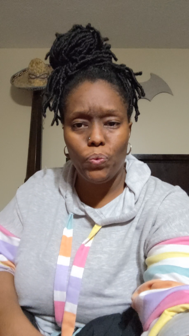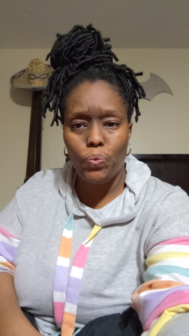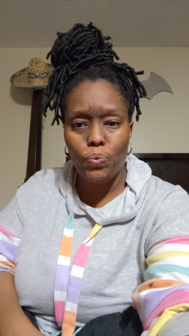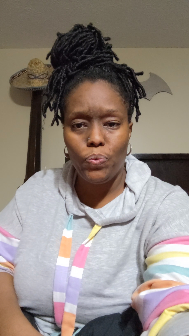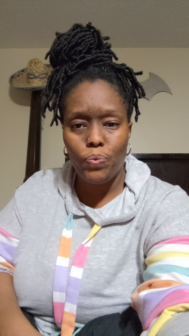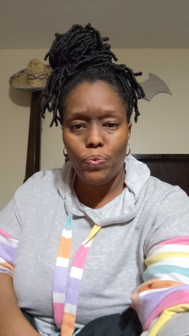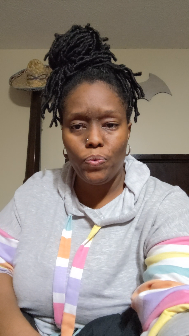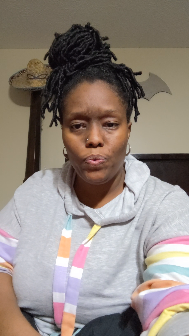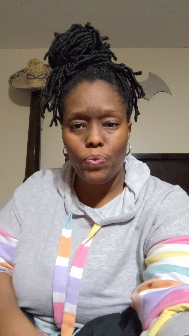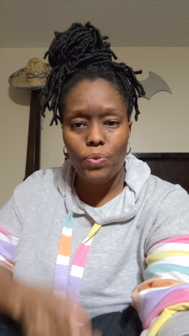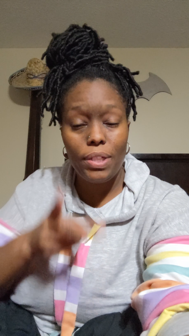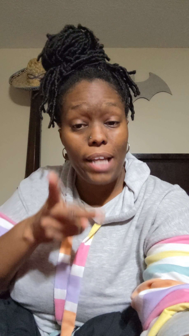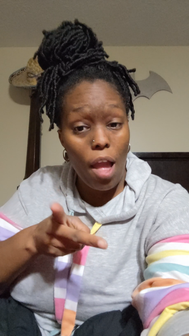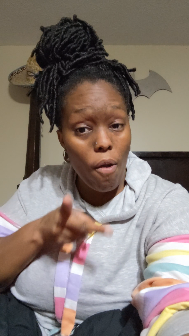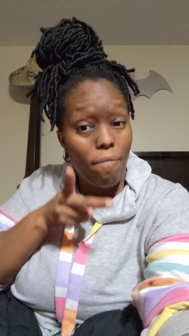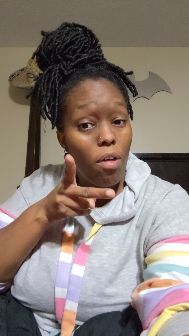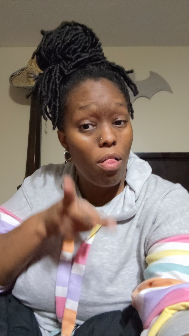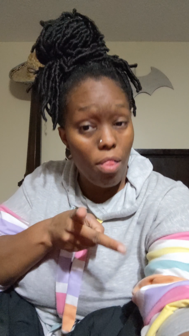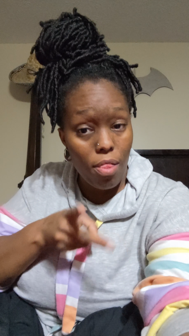careful